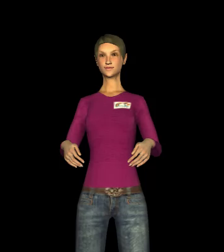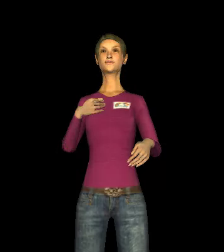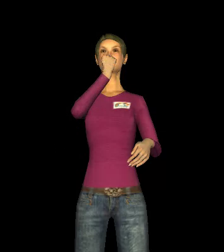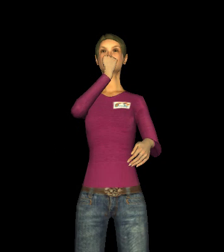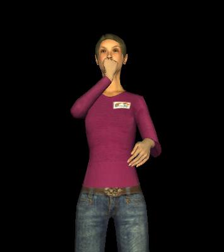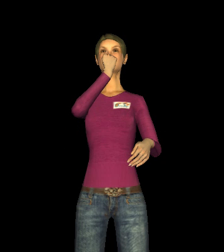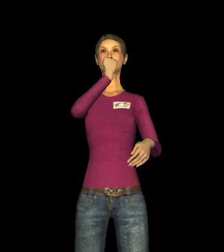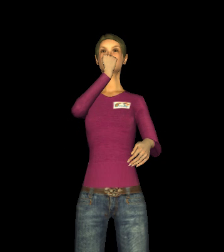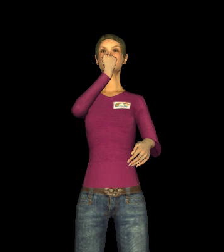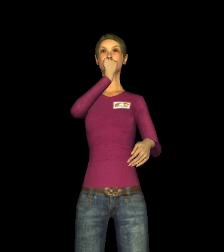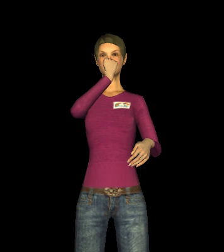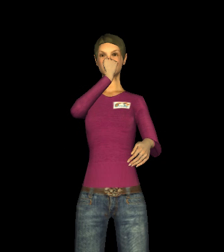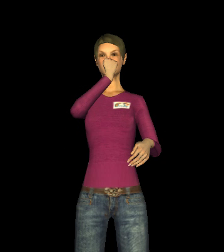طعام